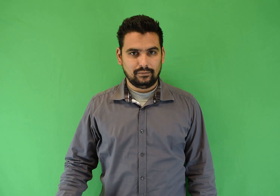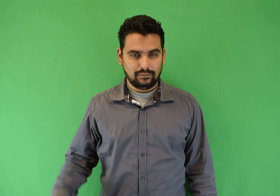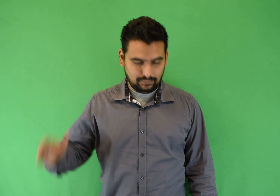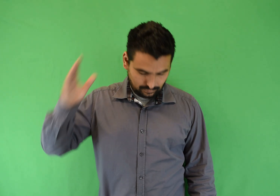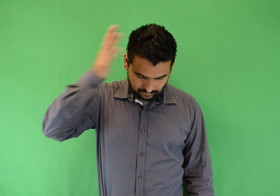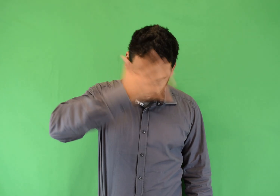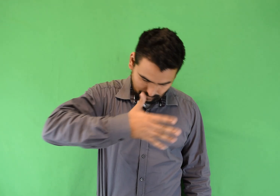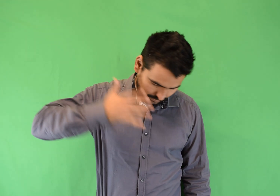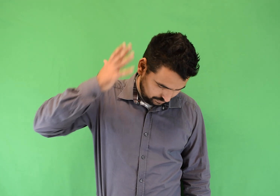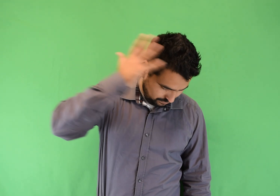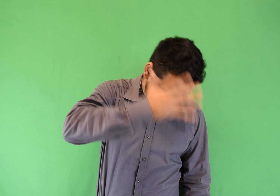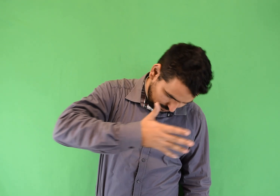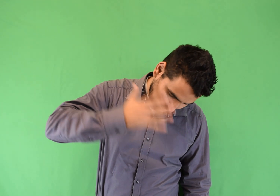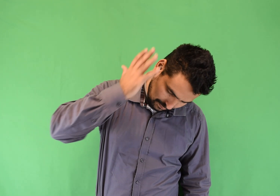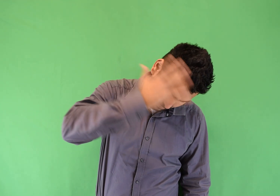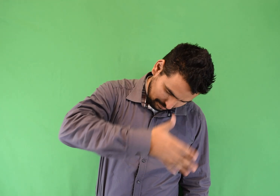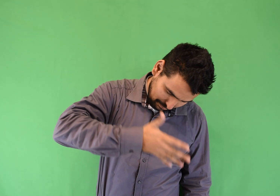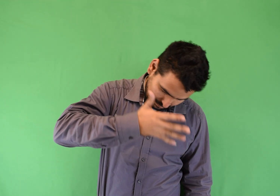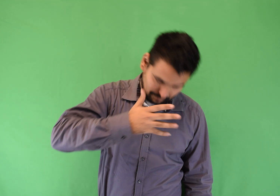mareado